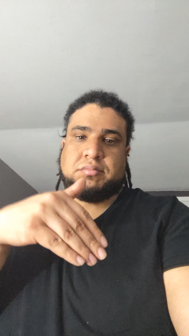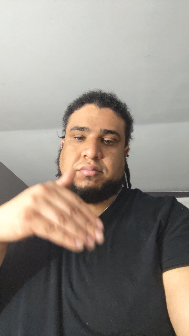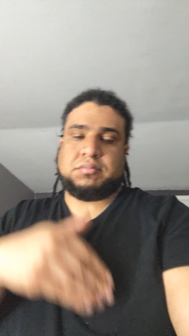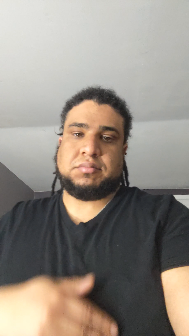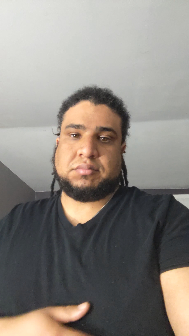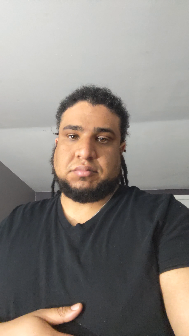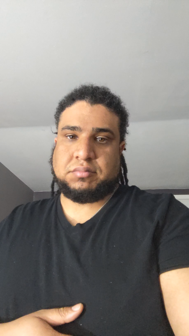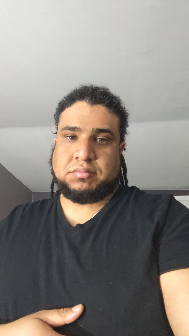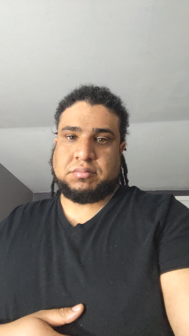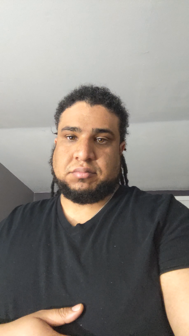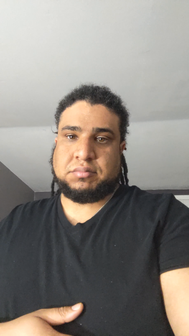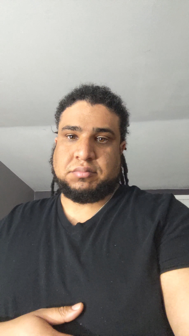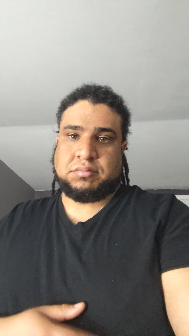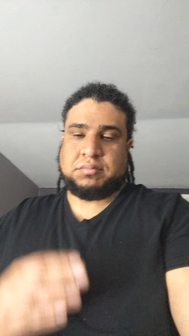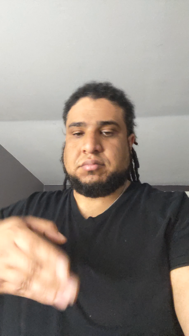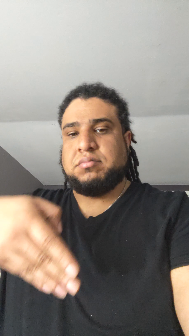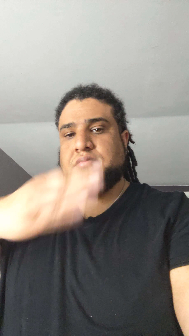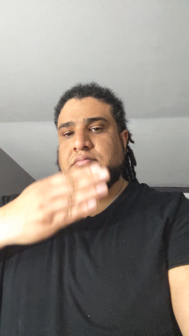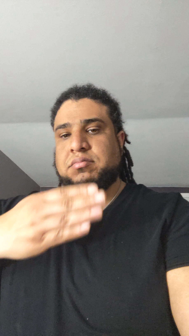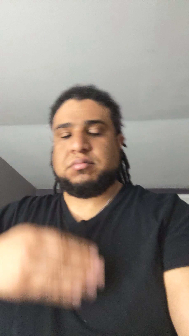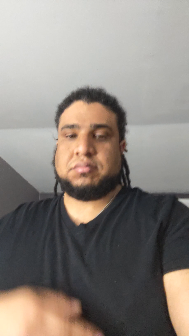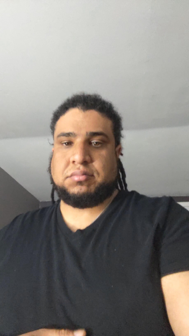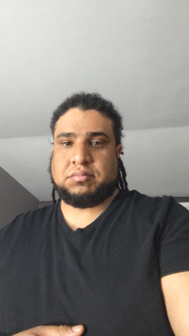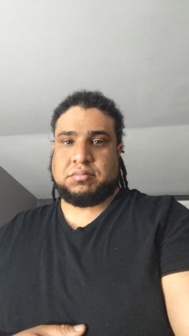kick